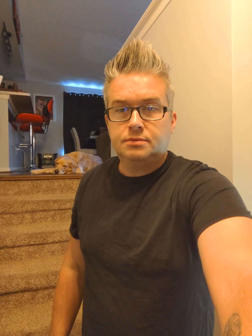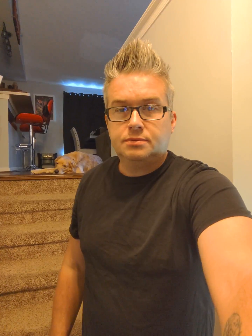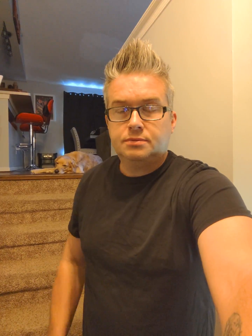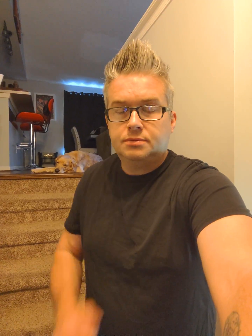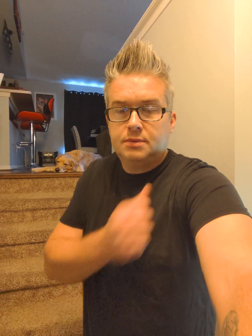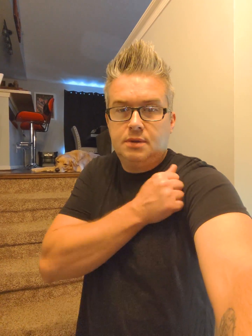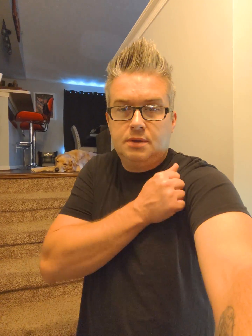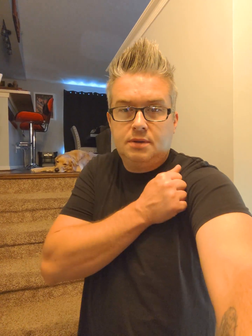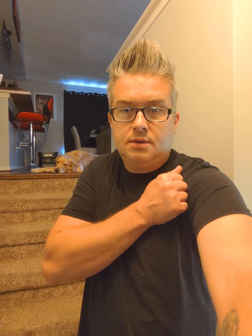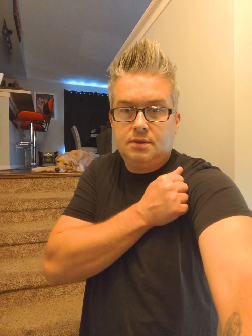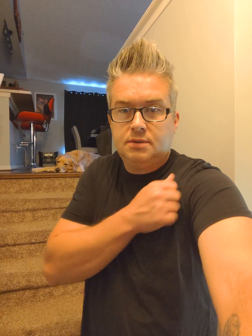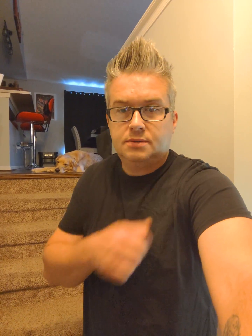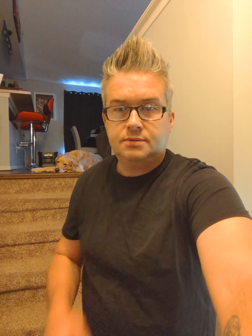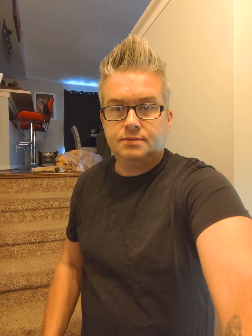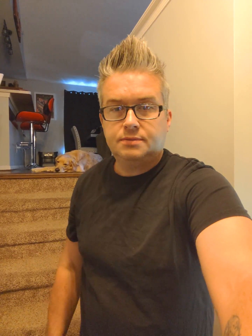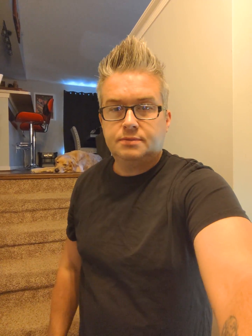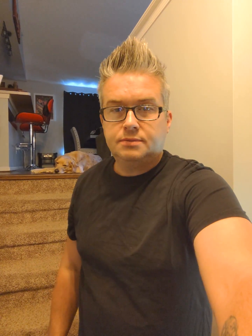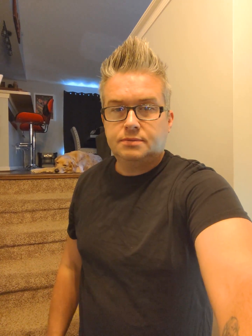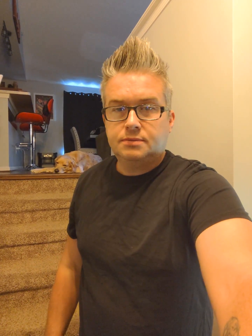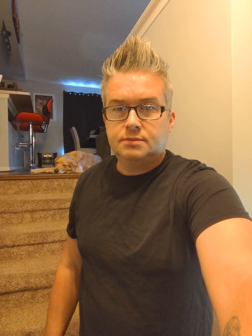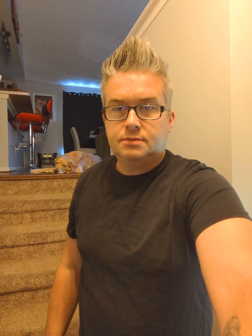love